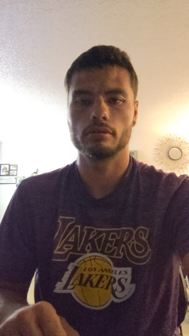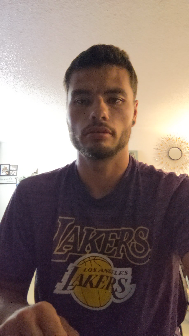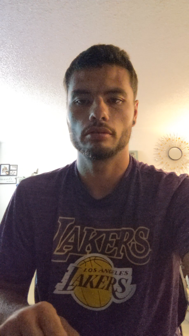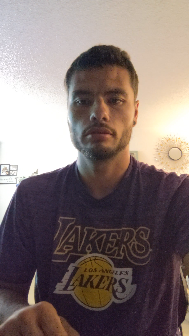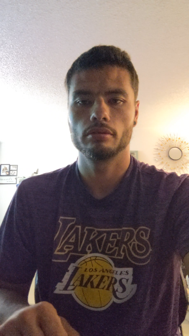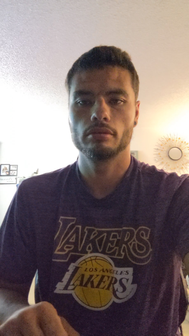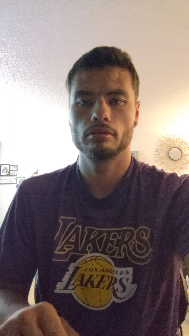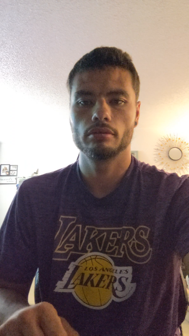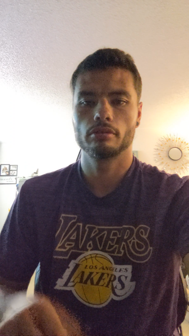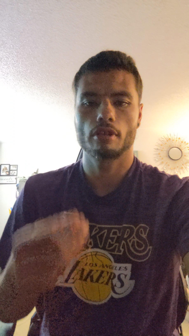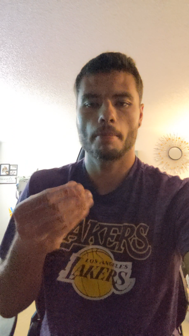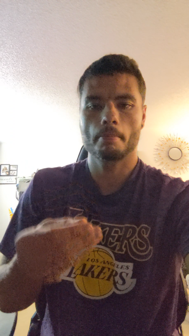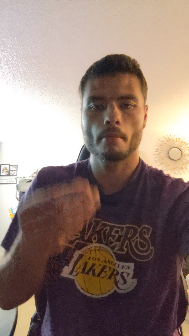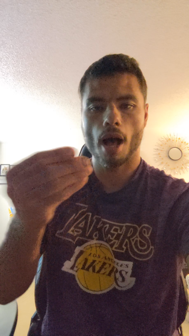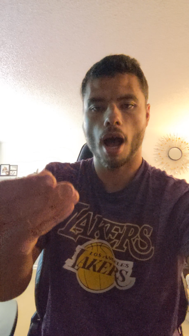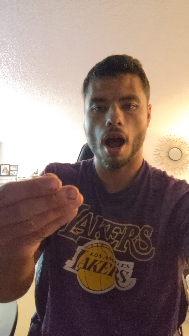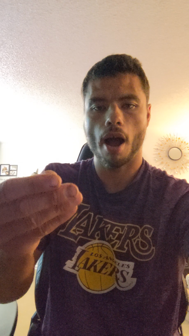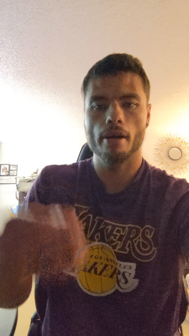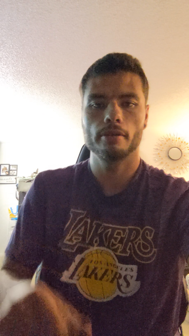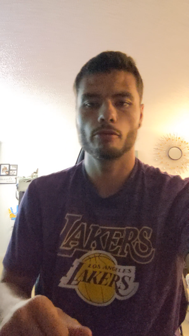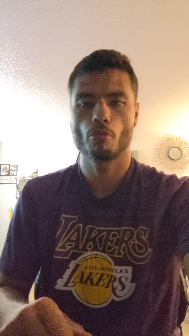buy